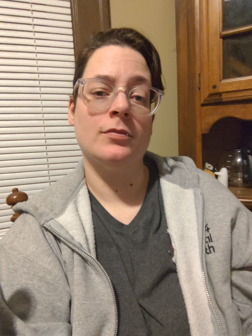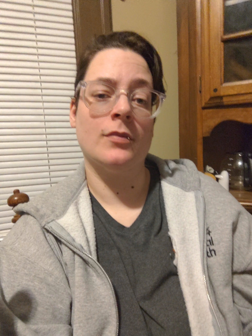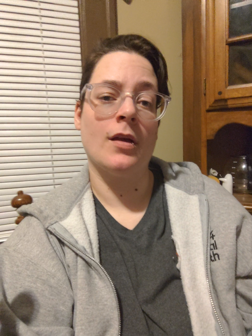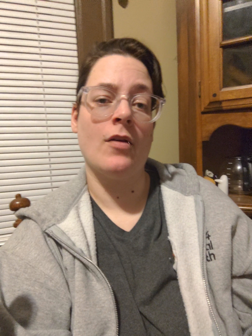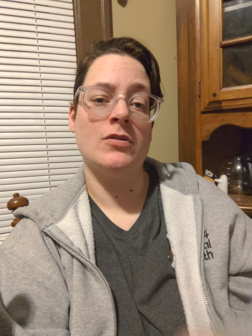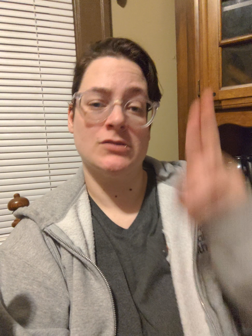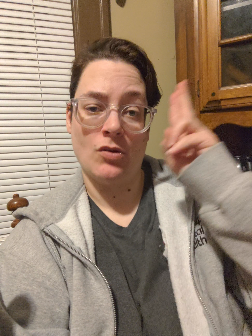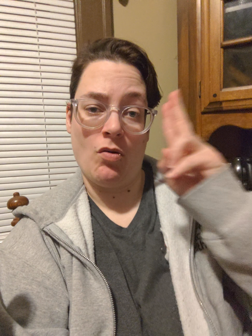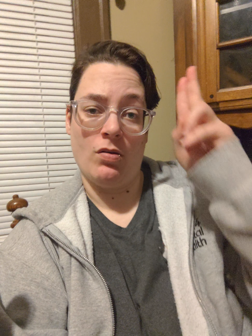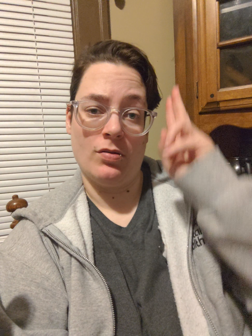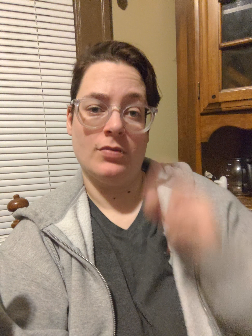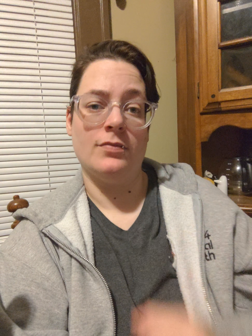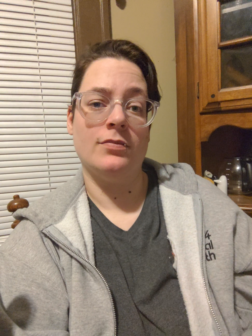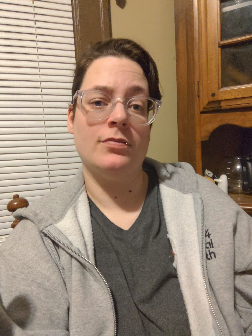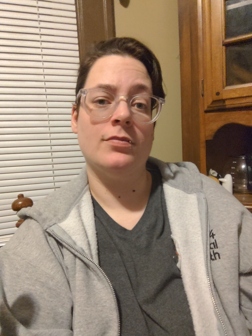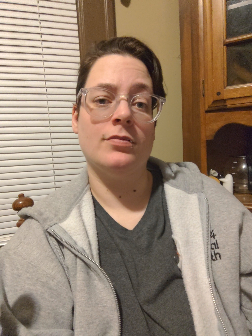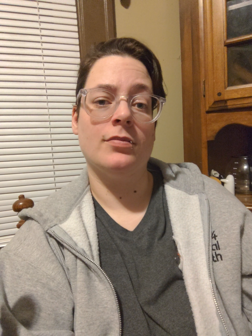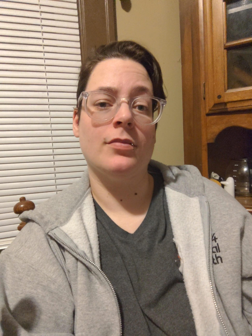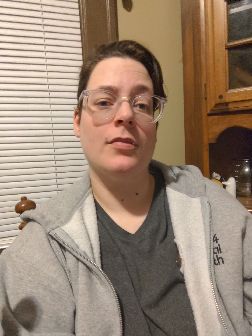uncle